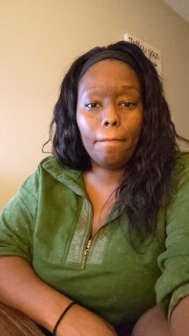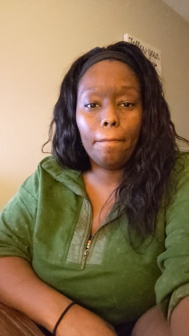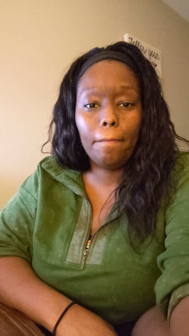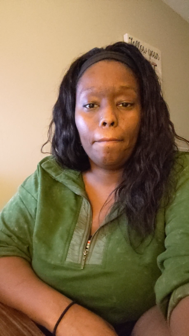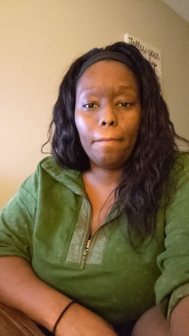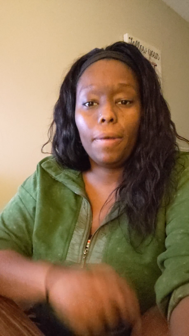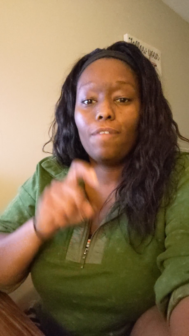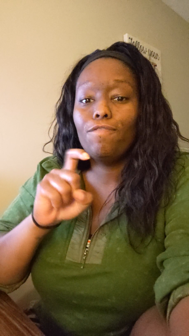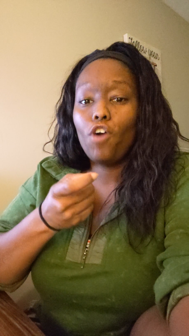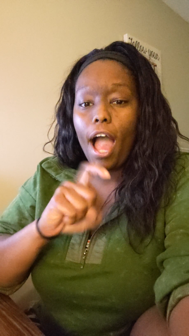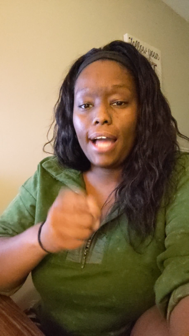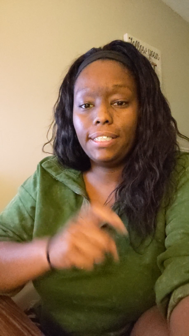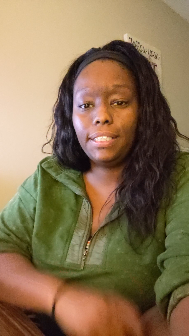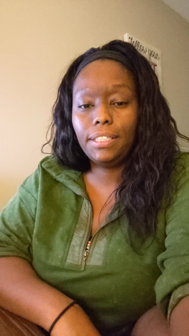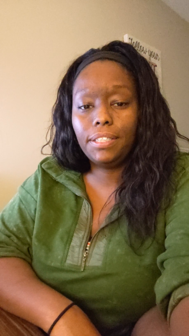friend